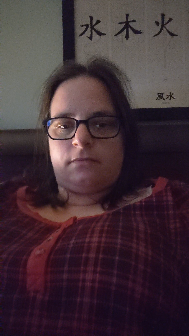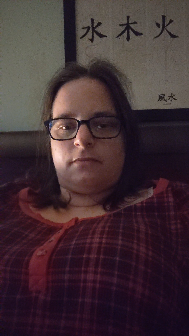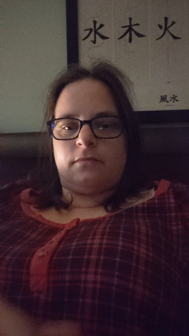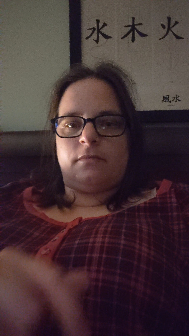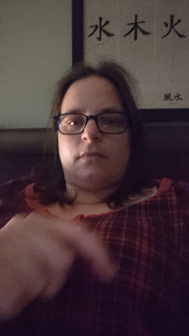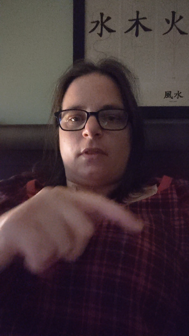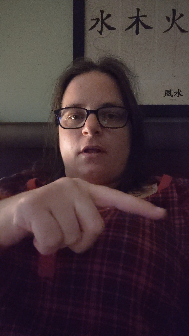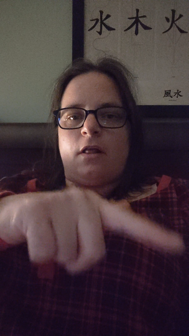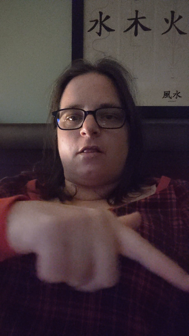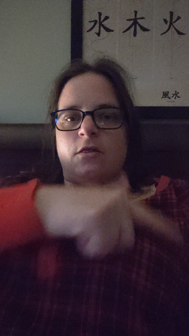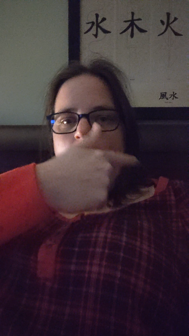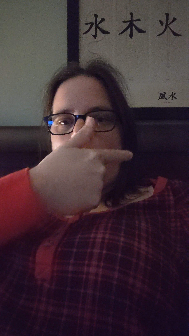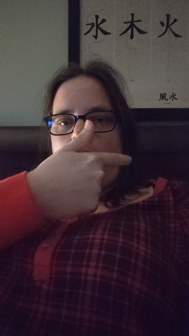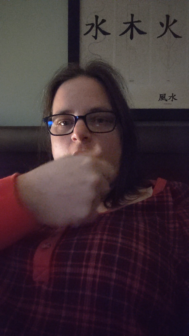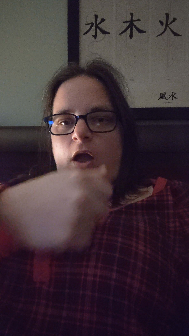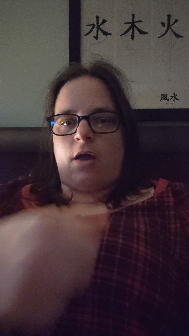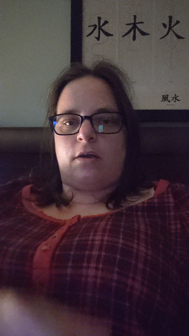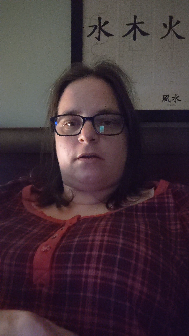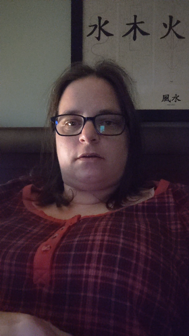long